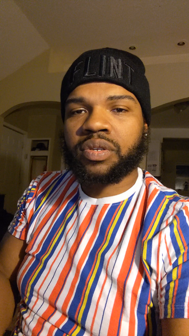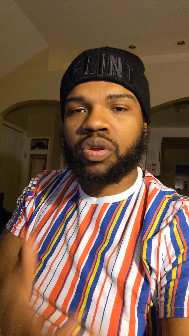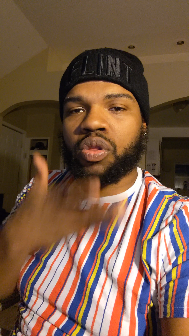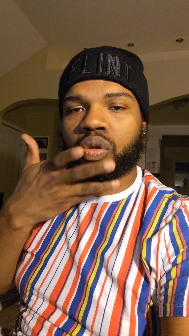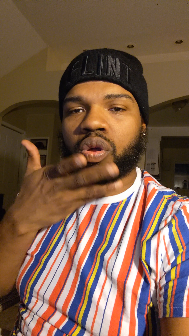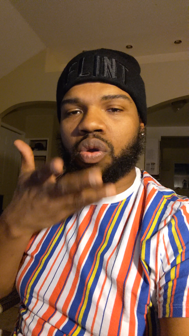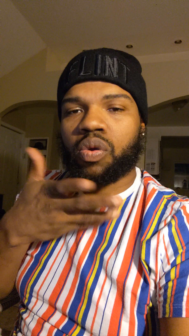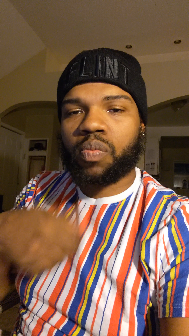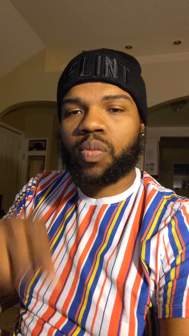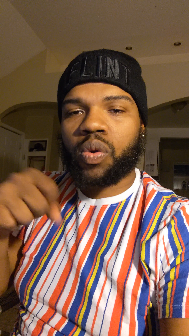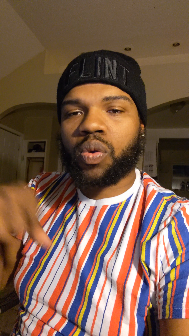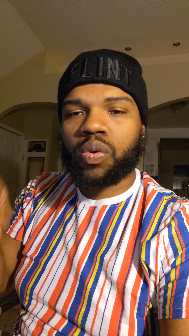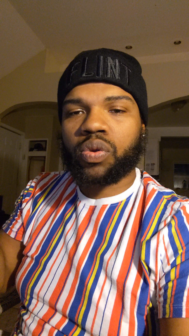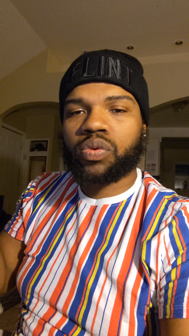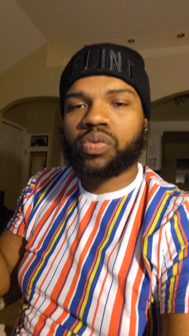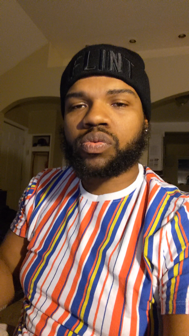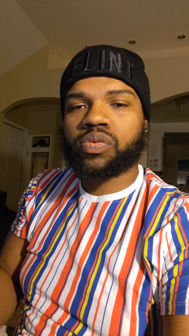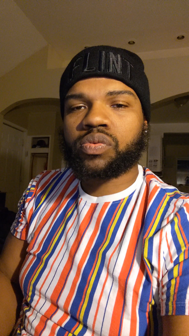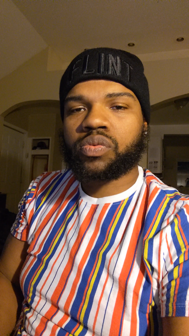lawn mower